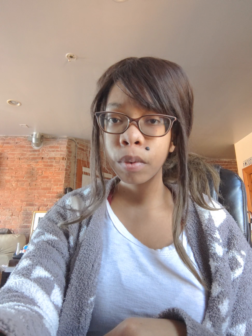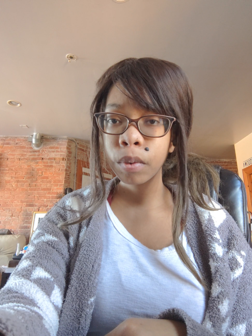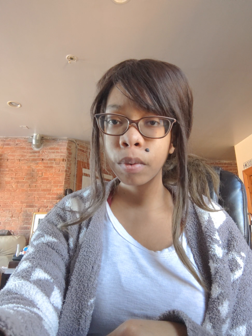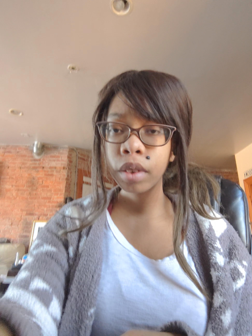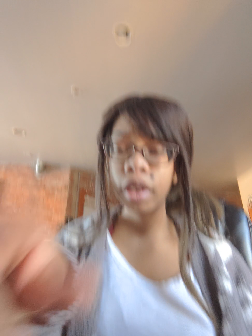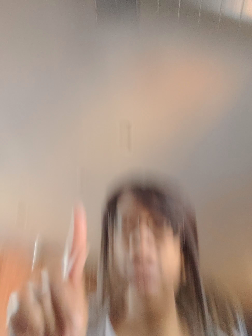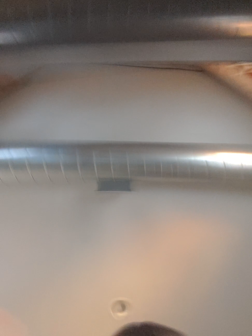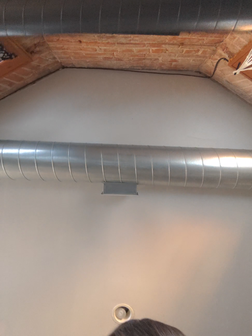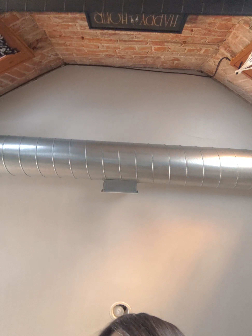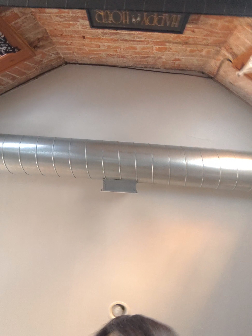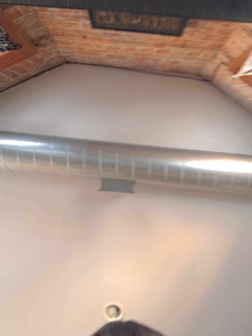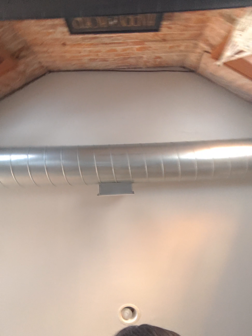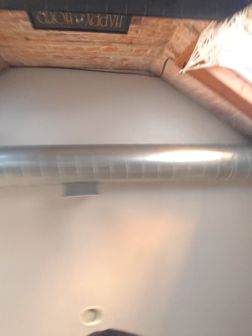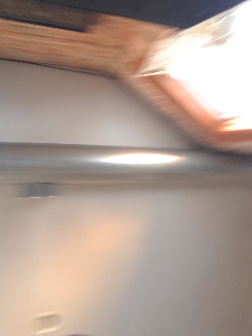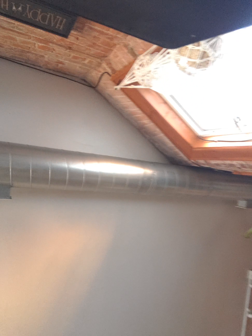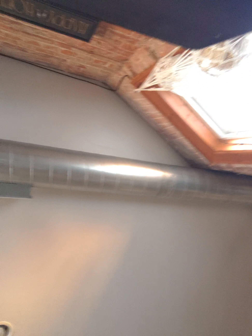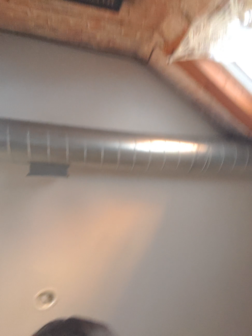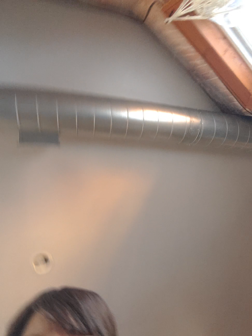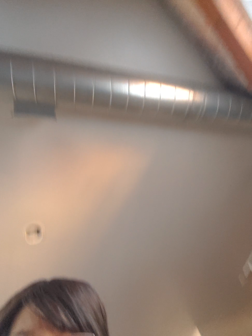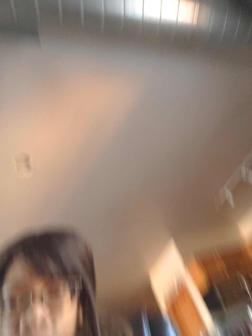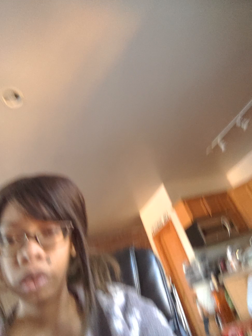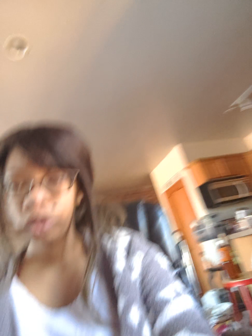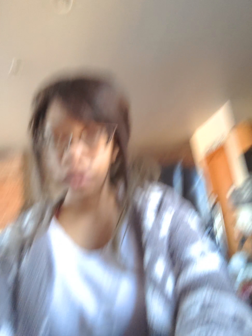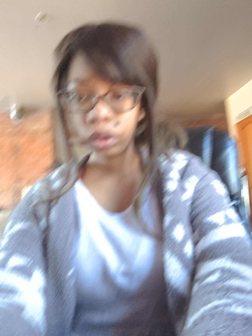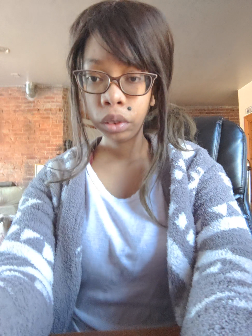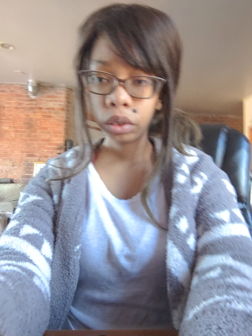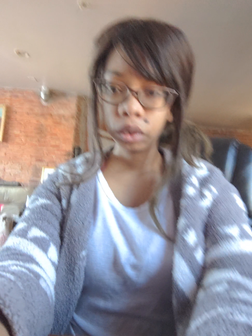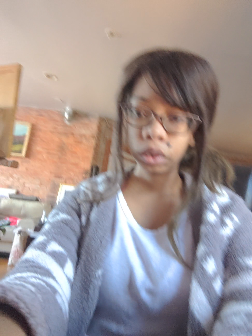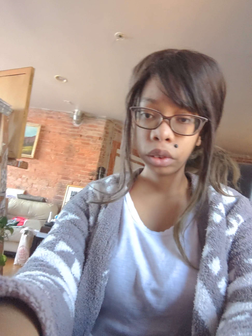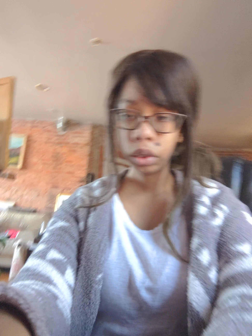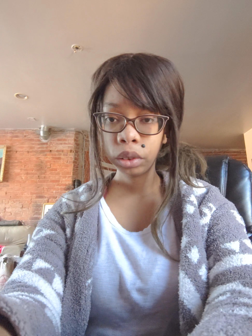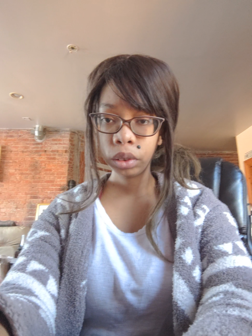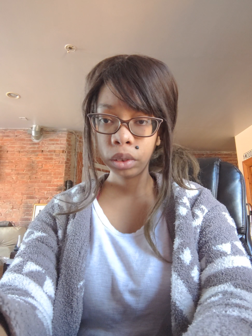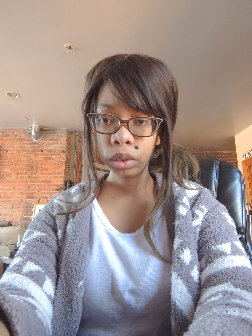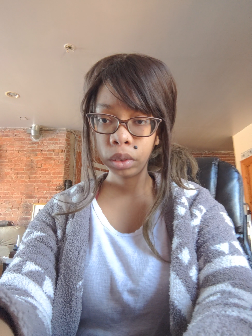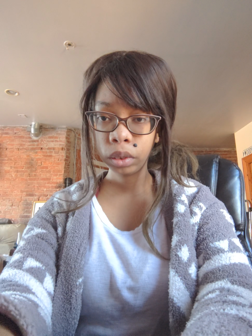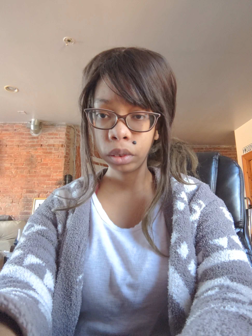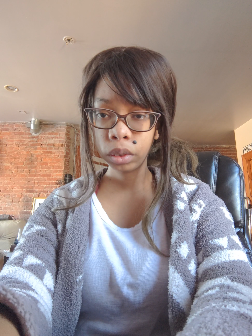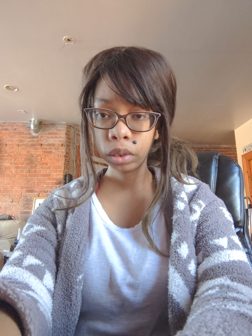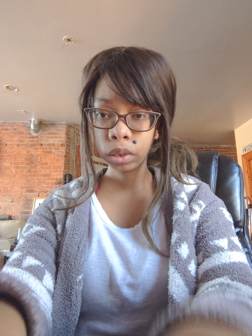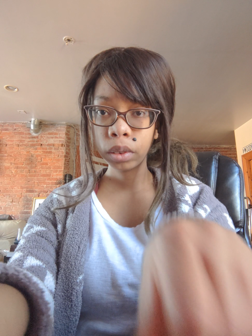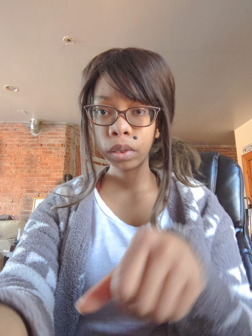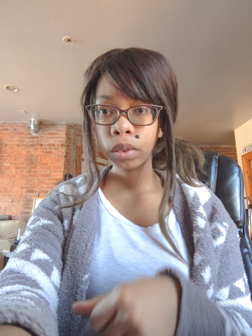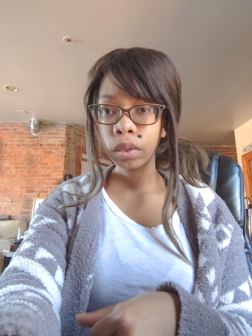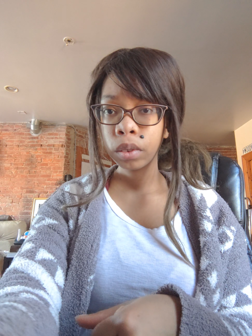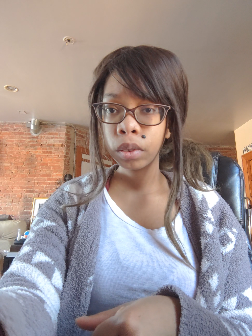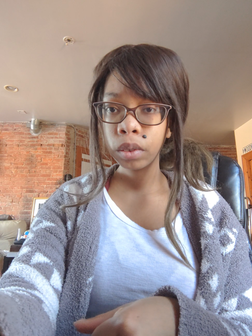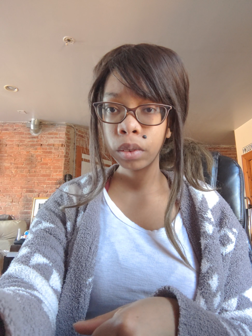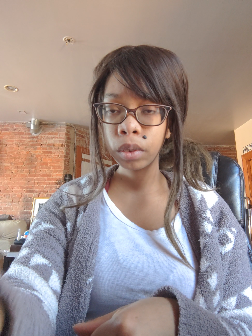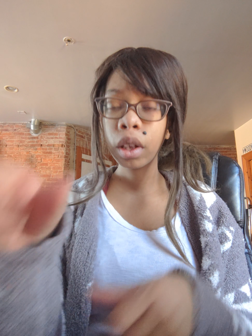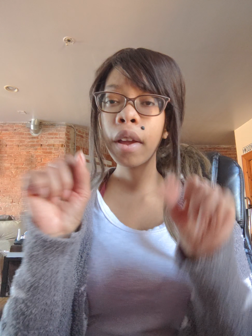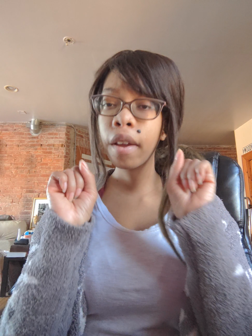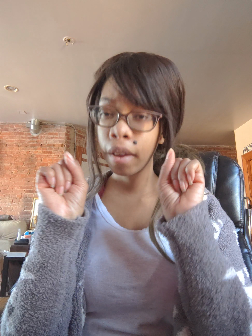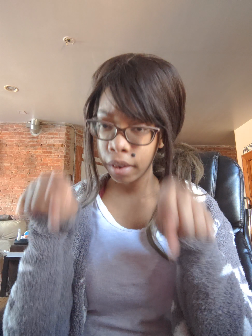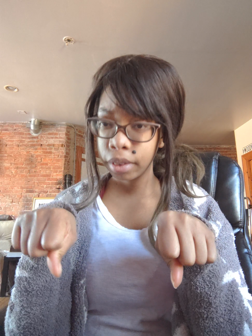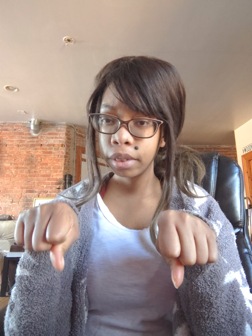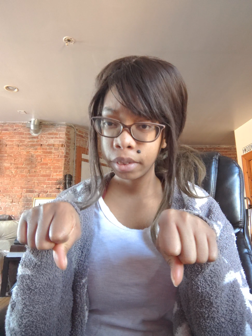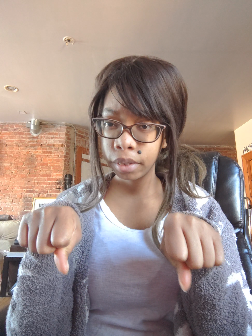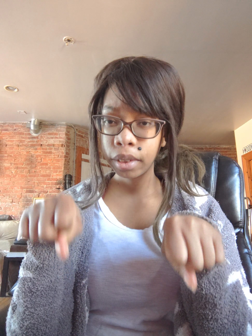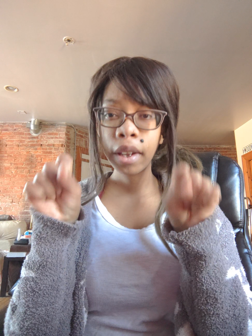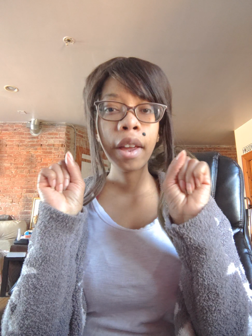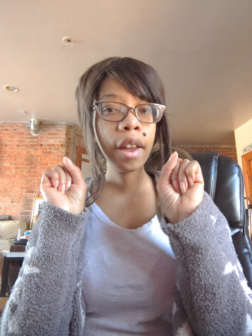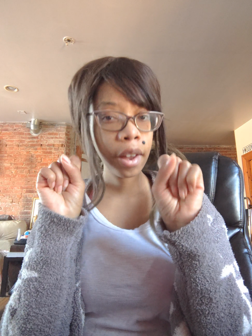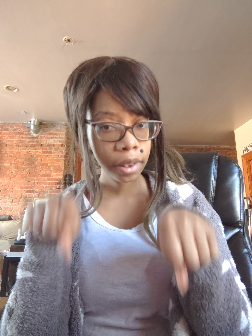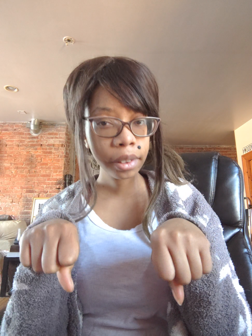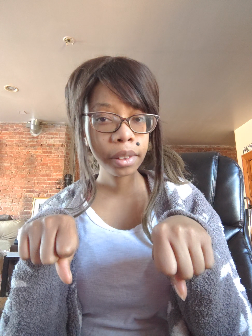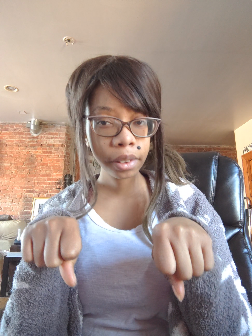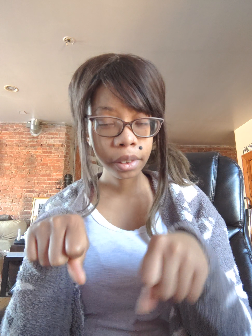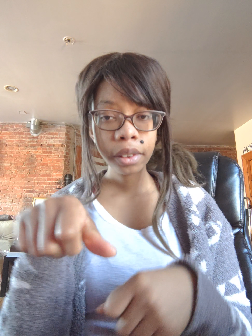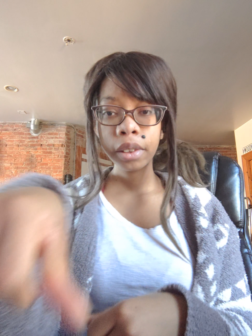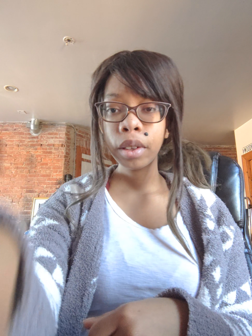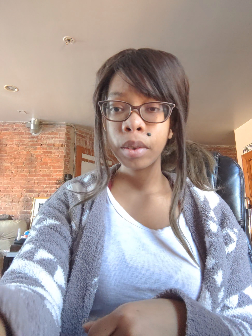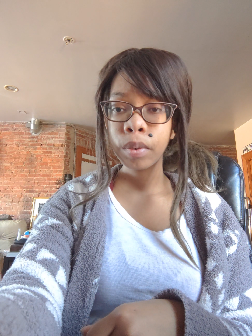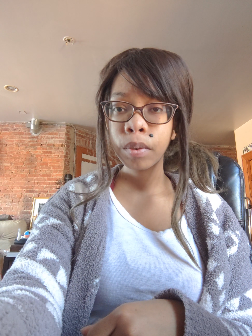can